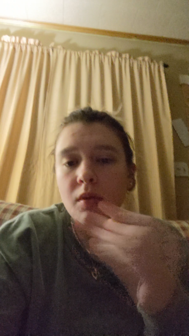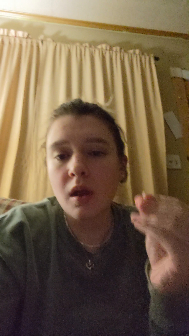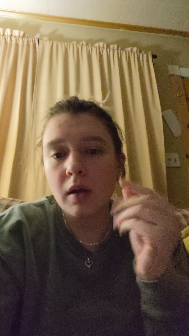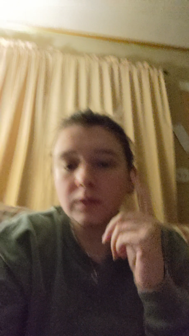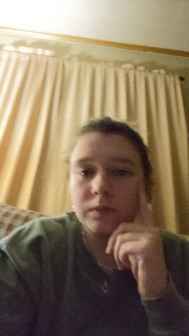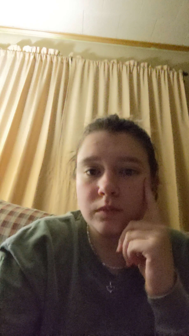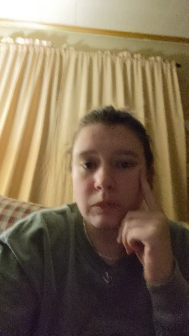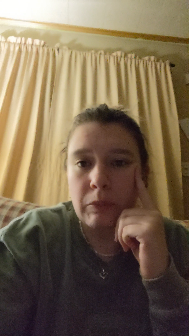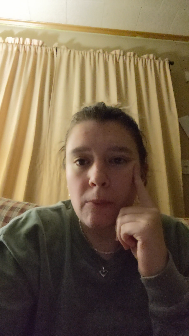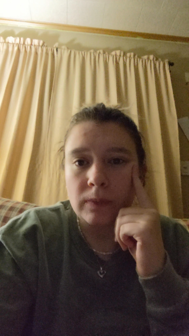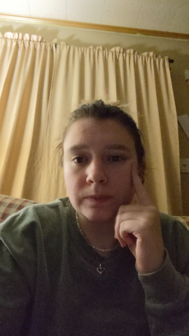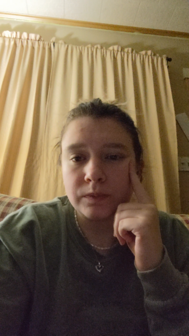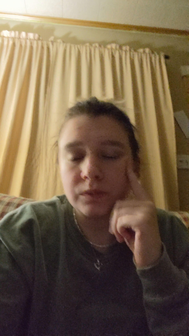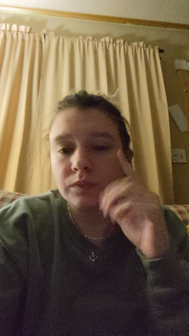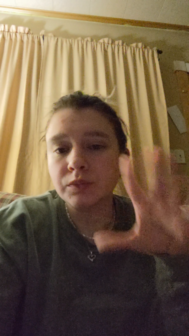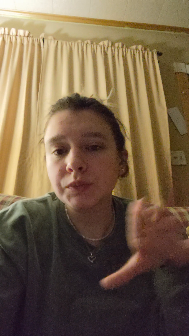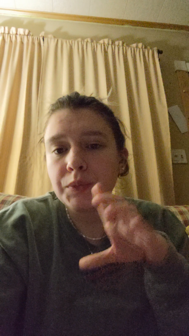does